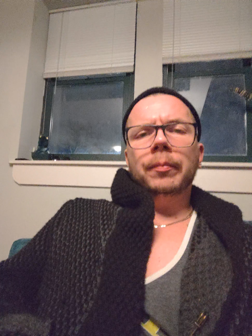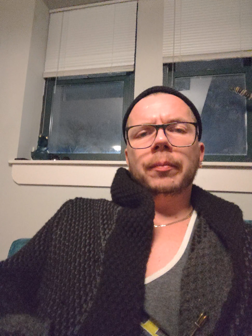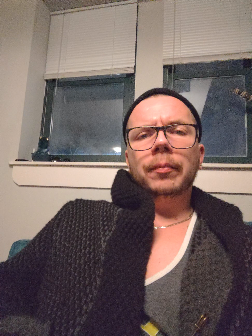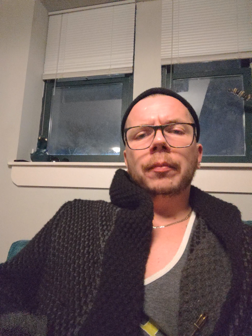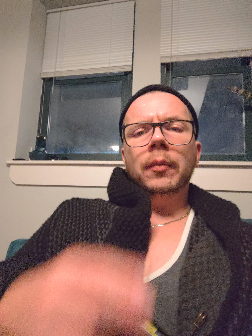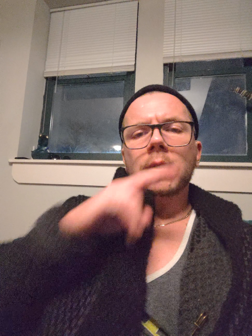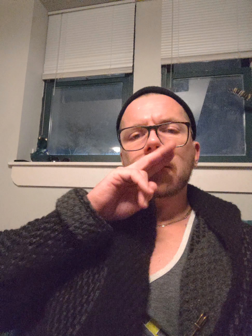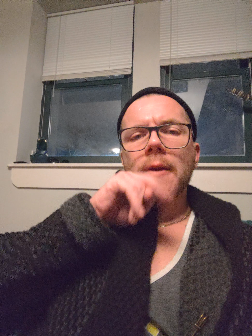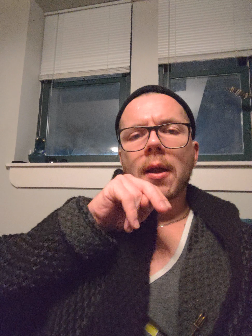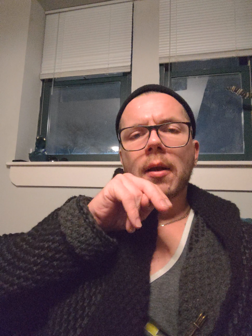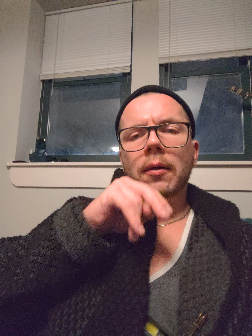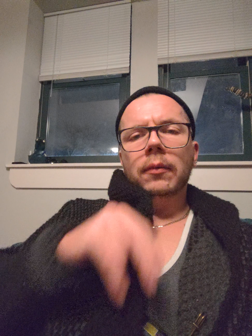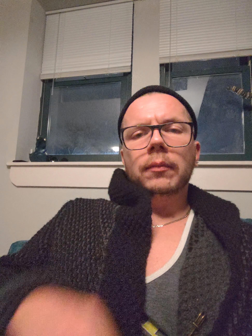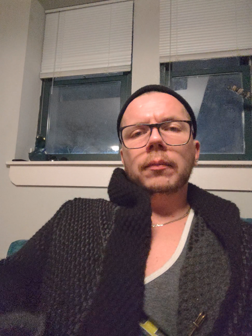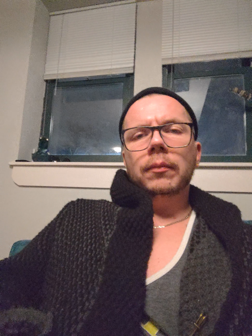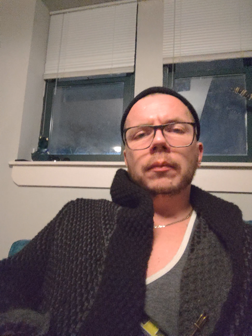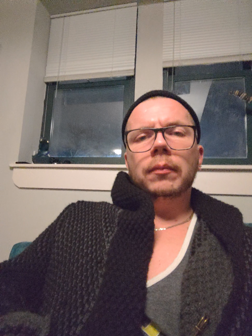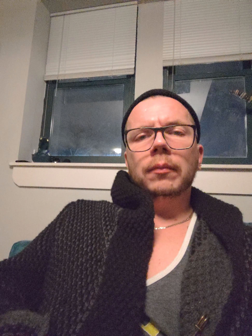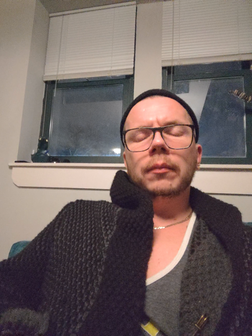tongue